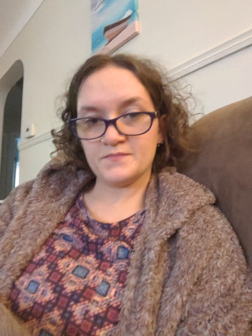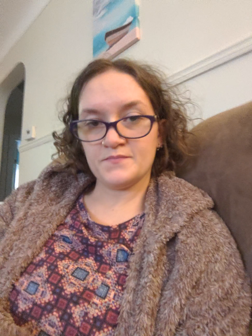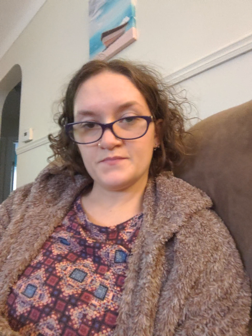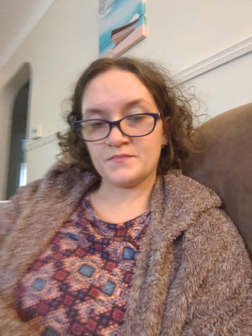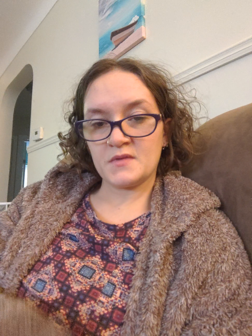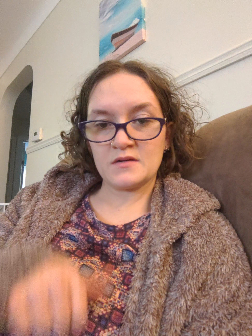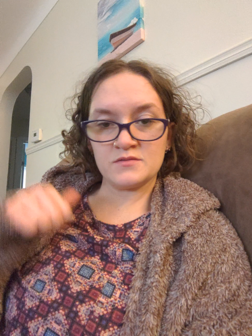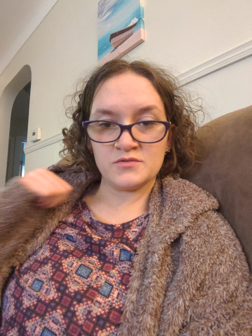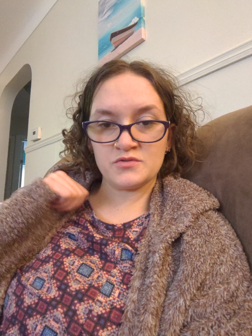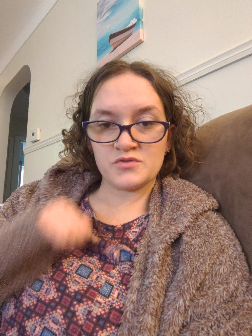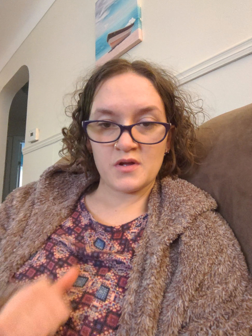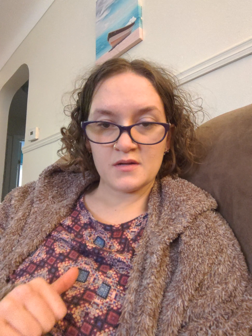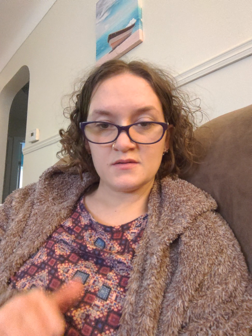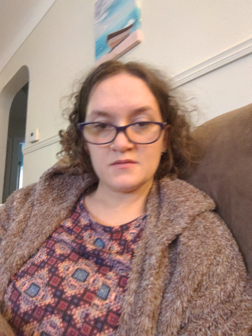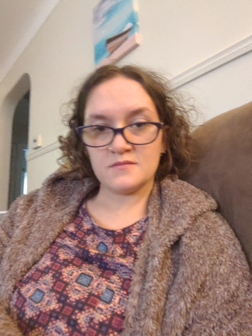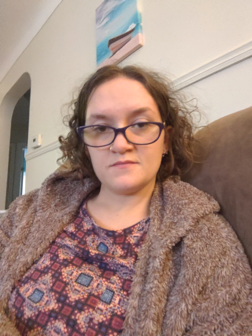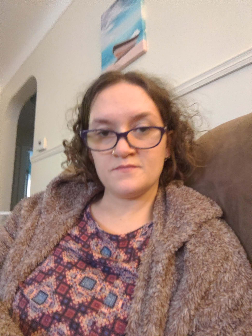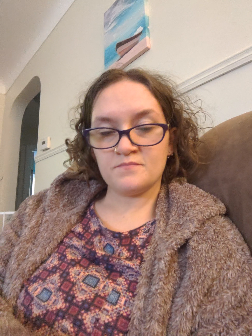jacket